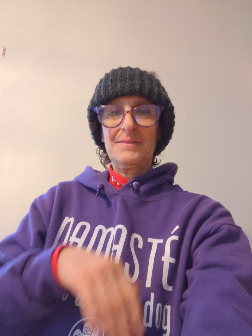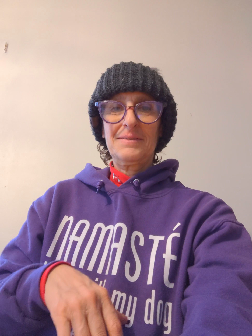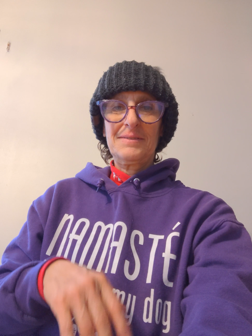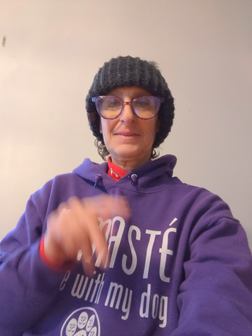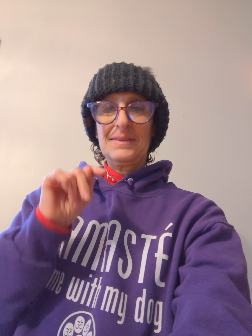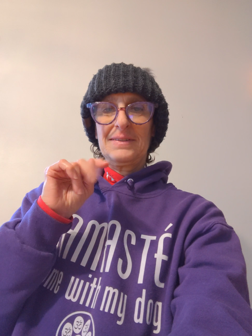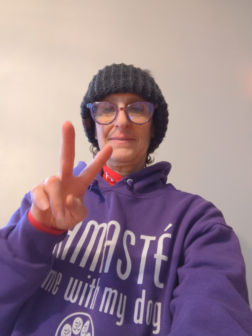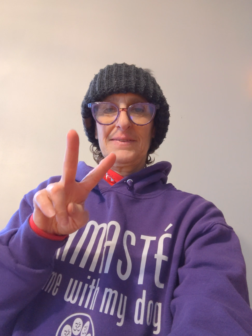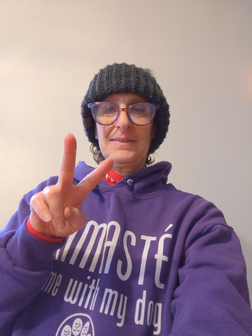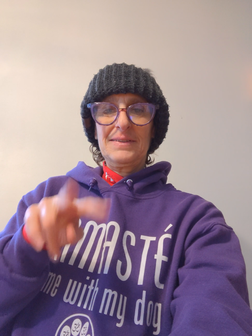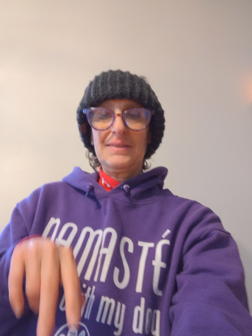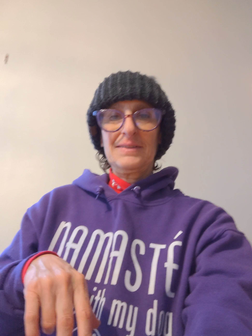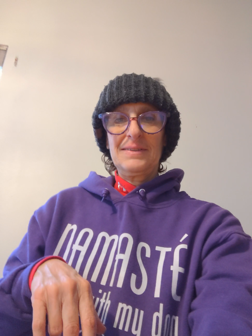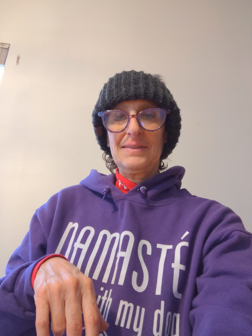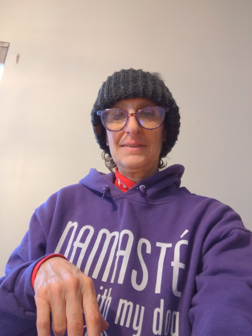TV